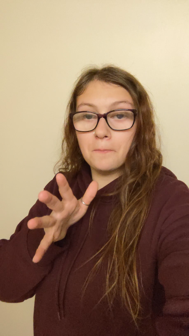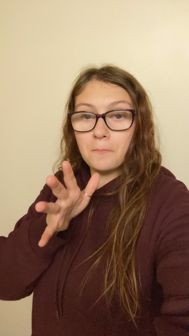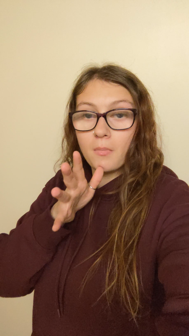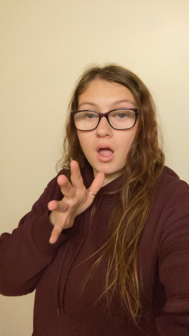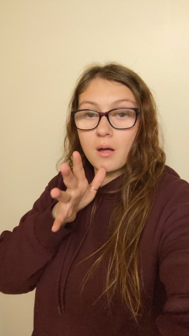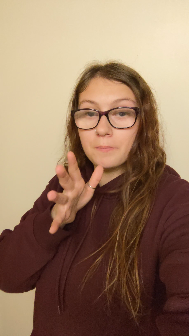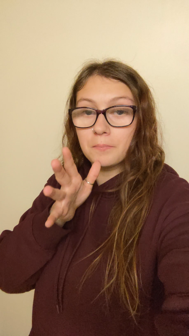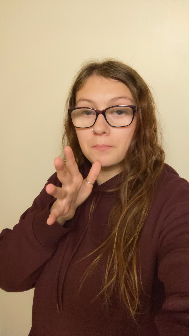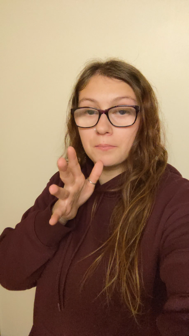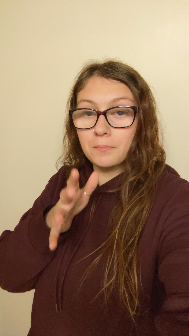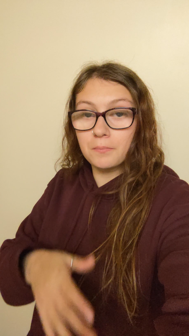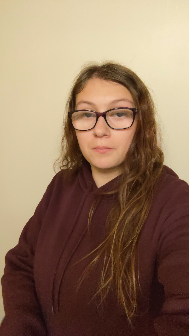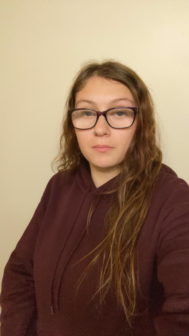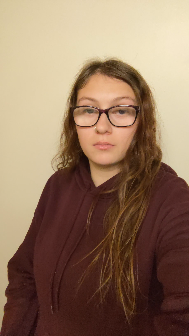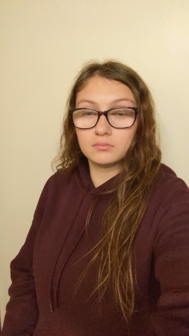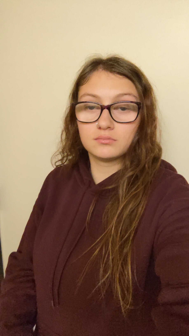mommy